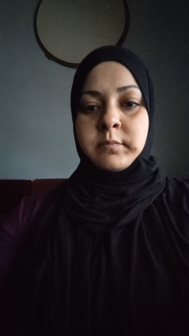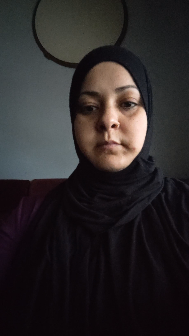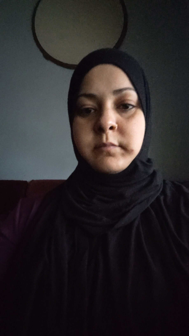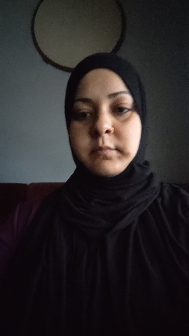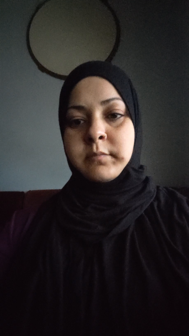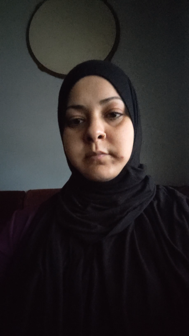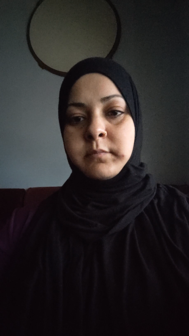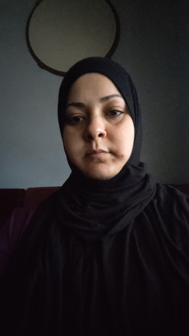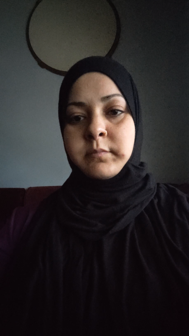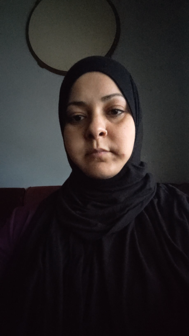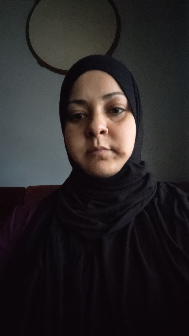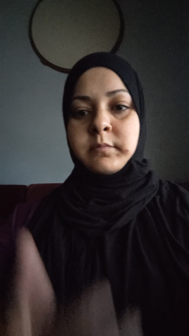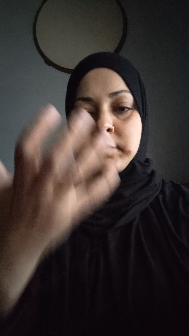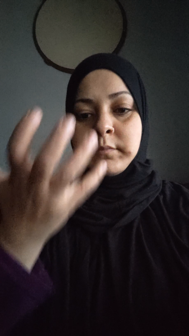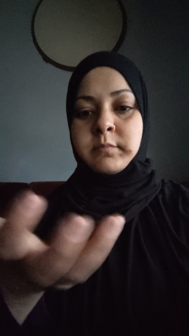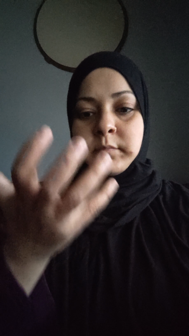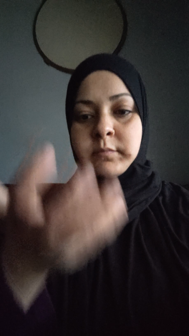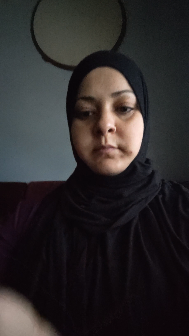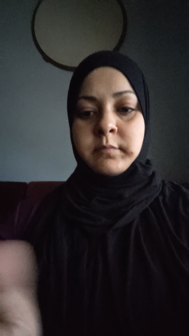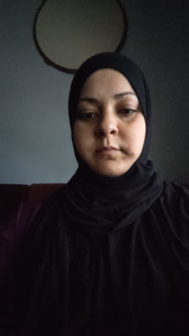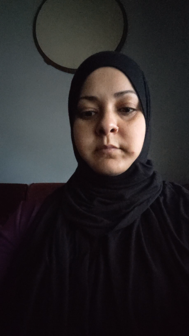heavy